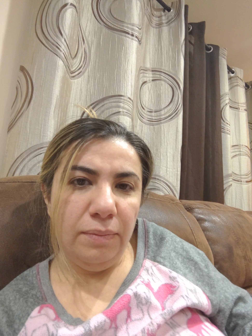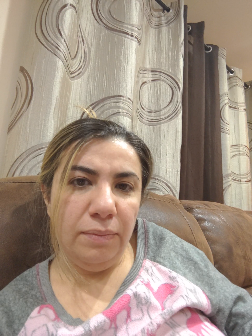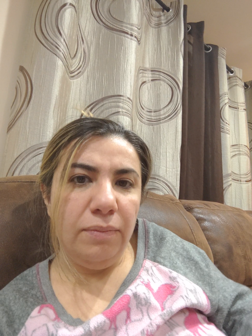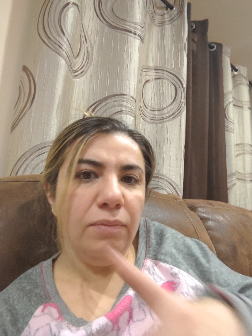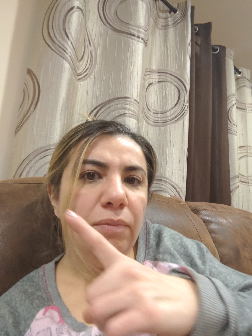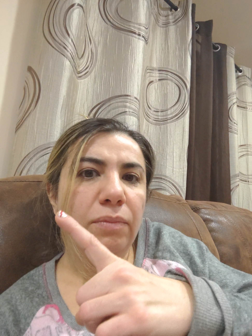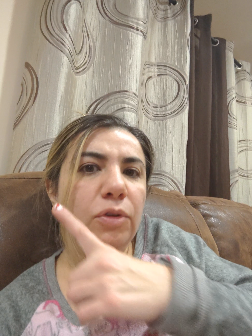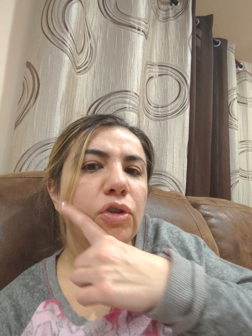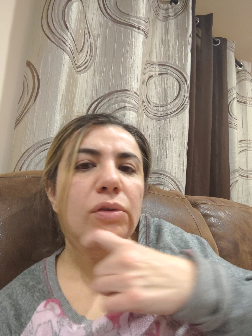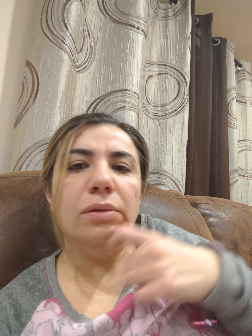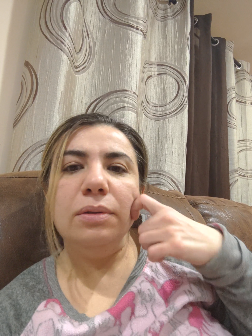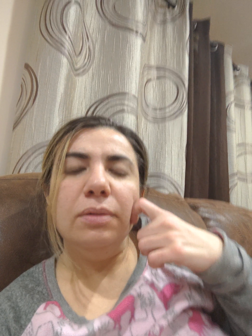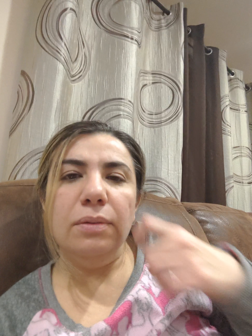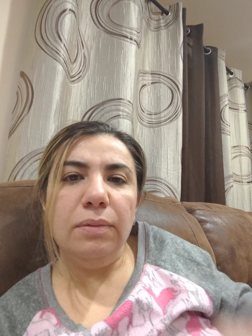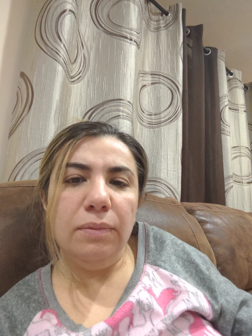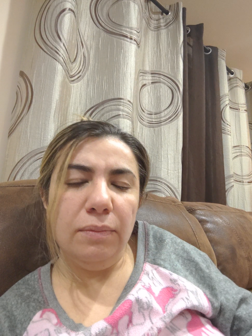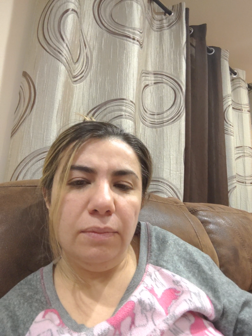dryer